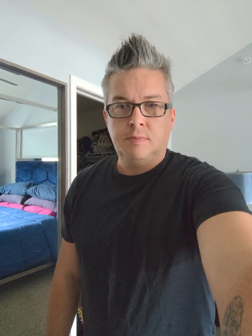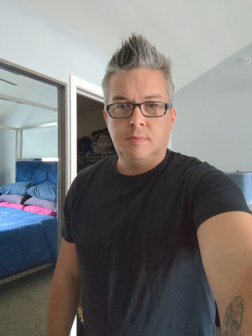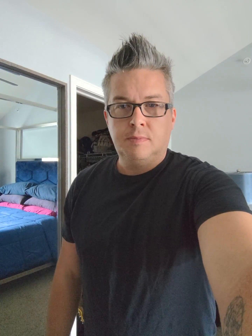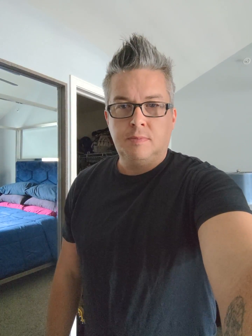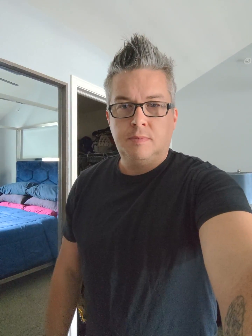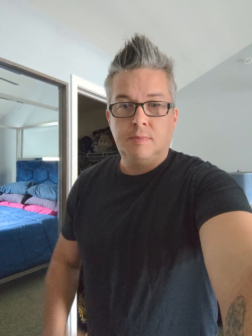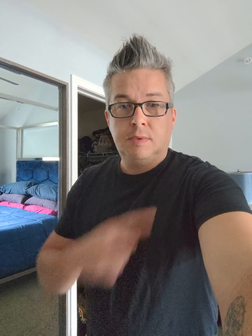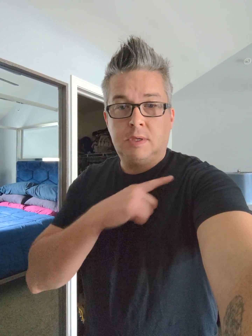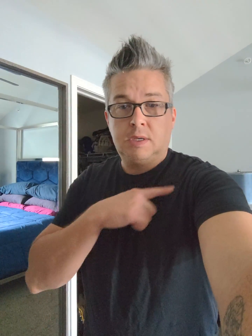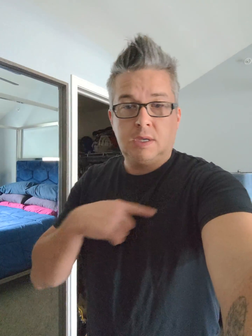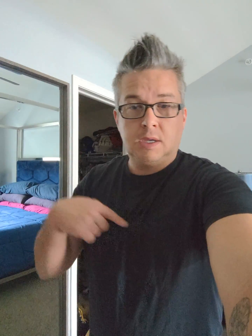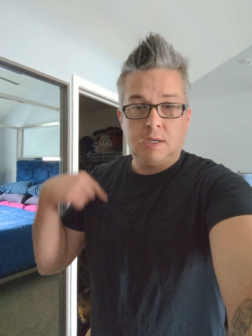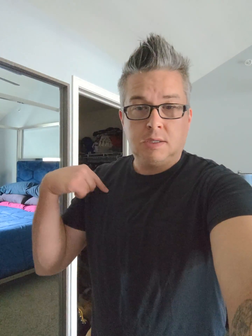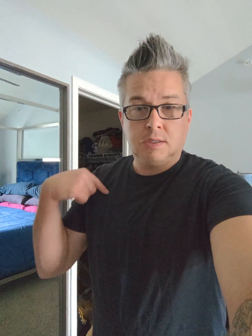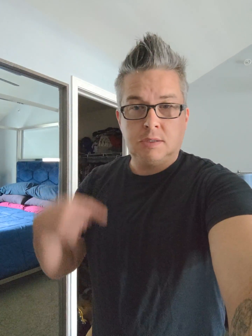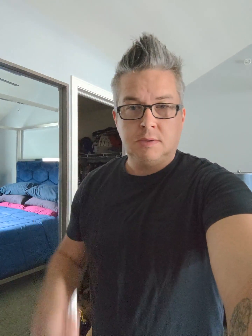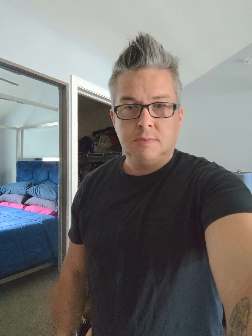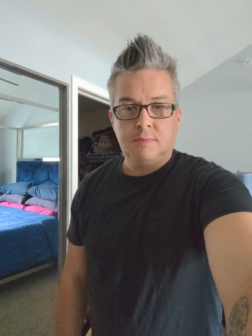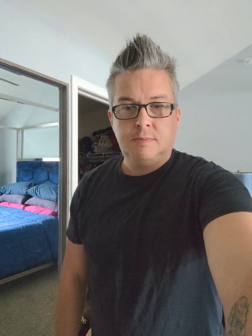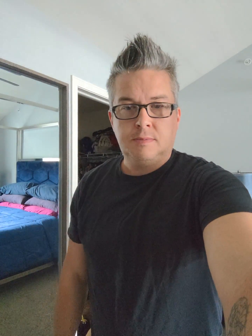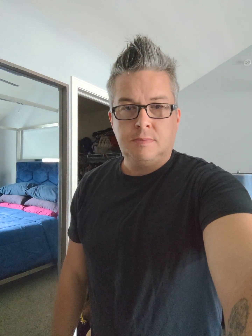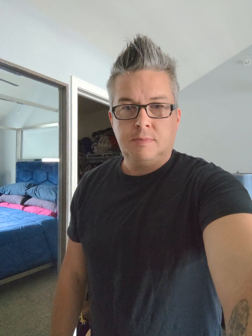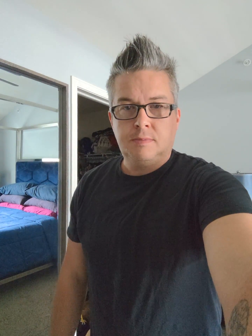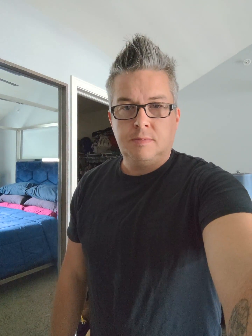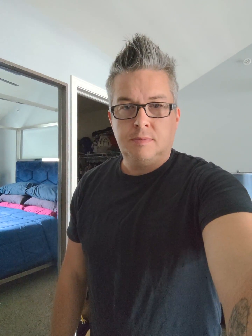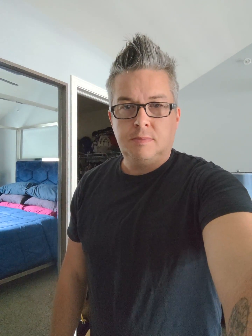necklace